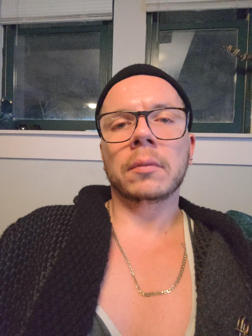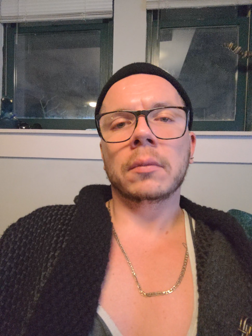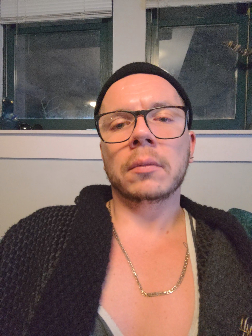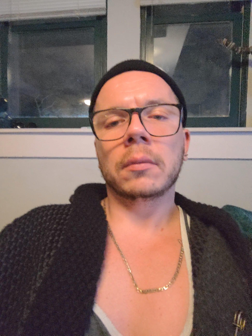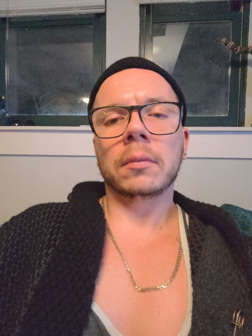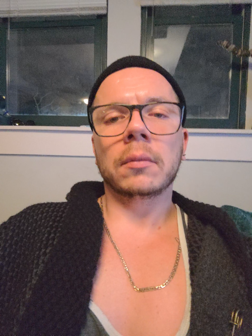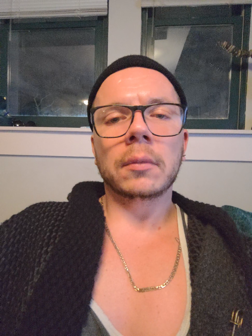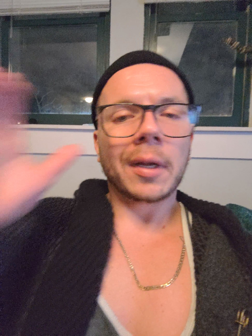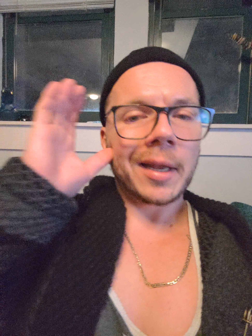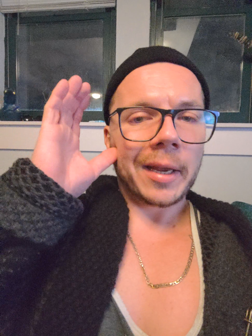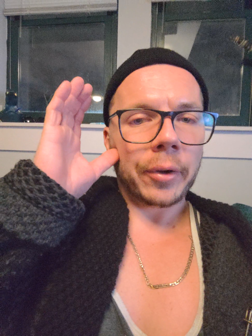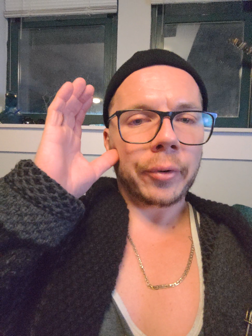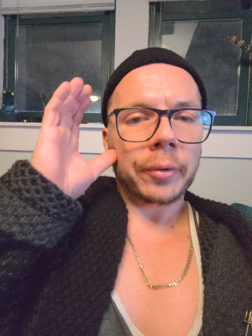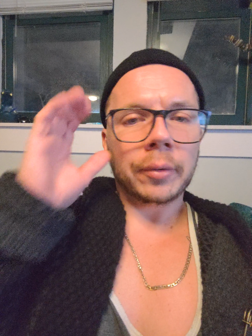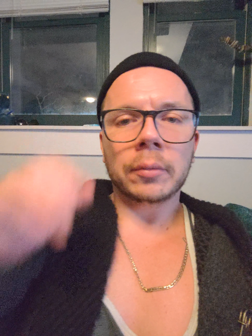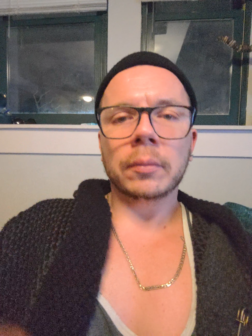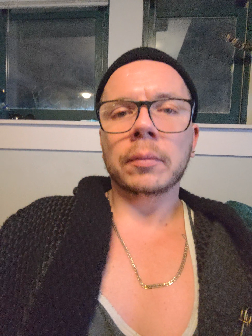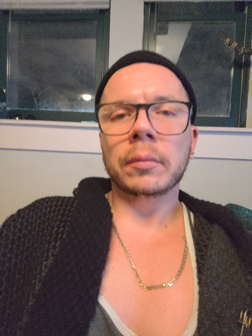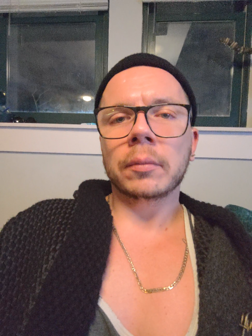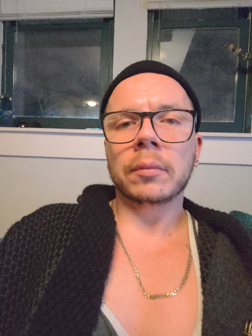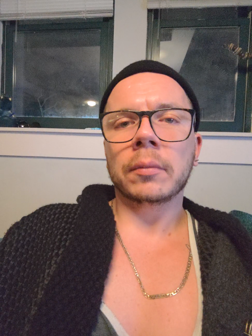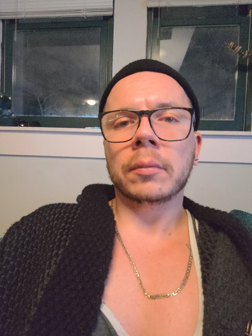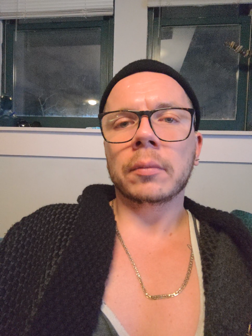hear